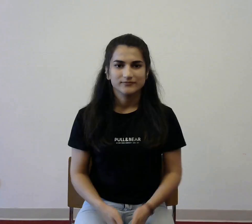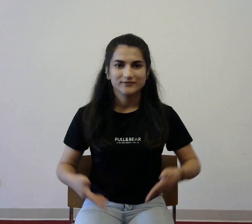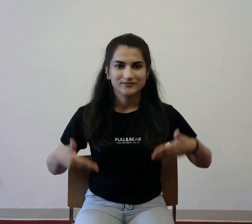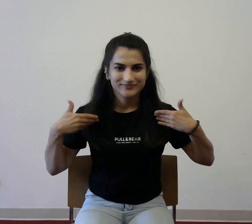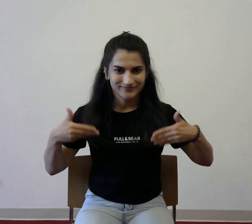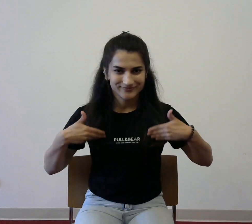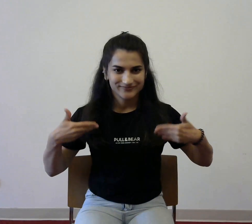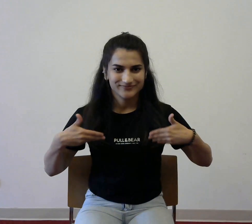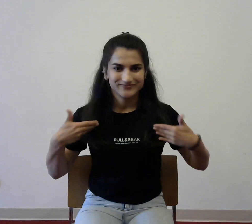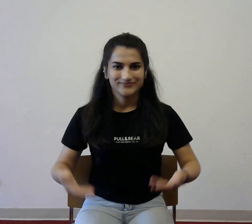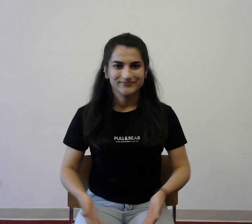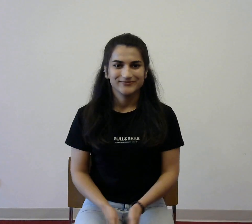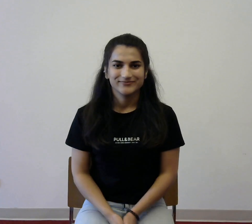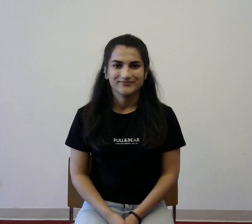salam